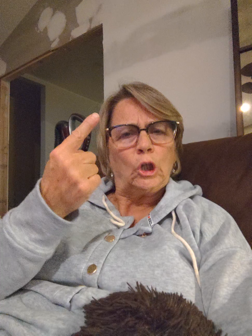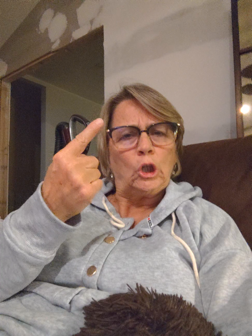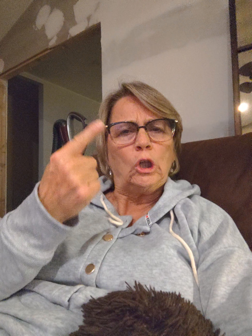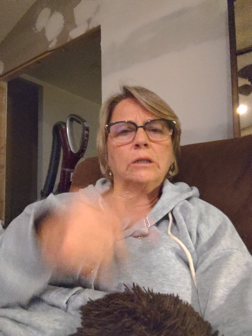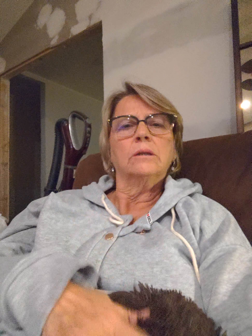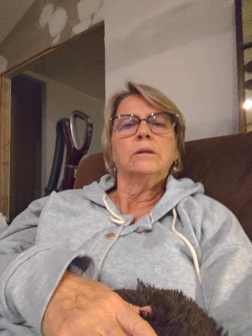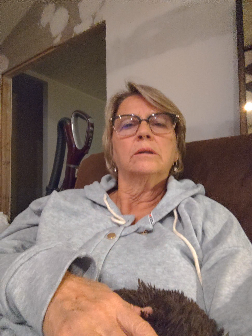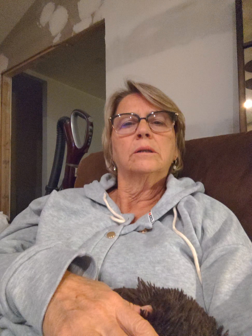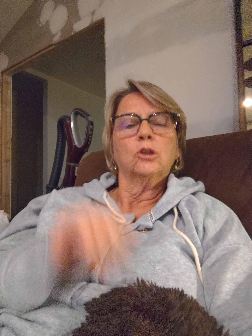first